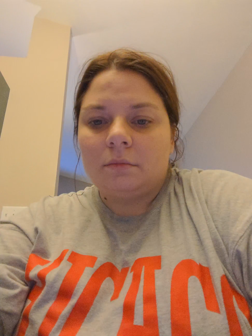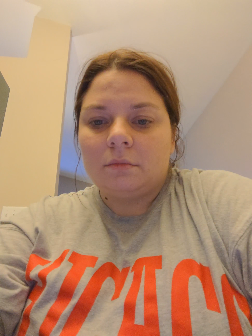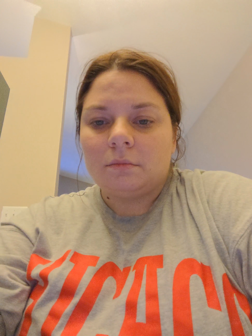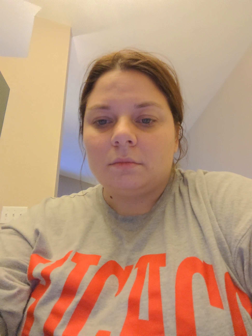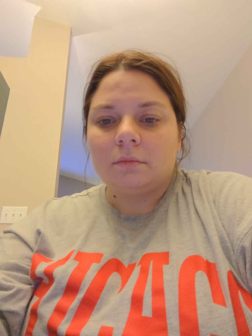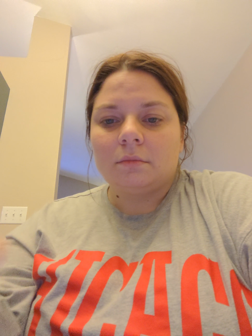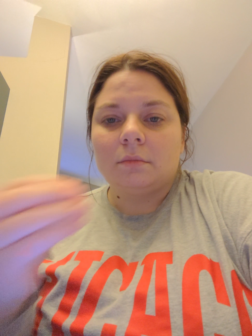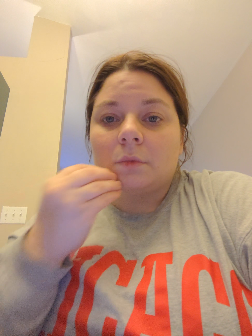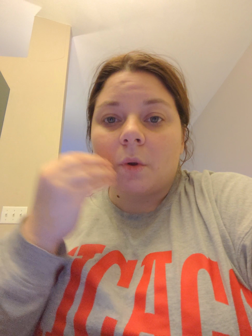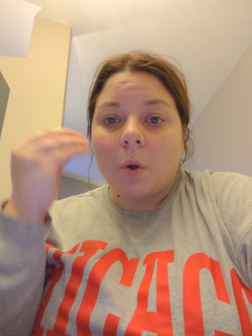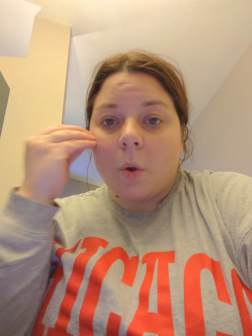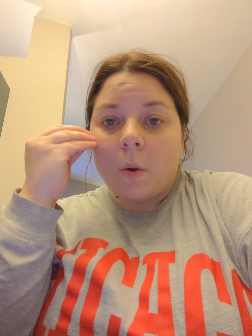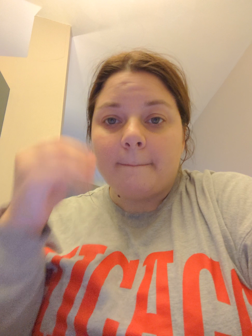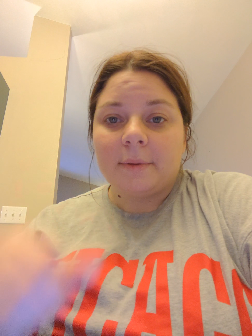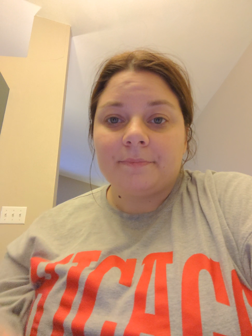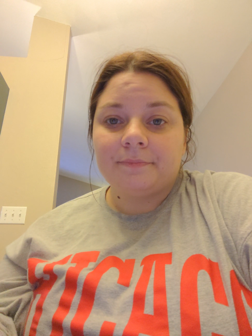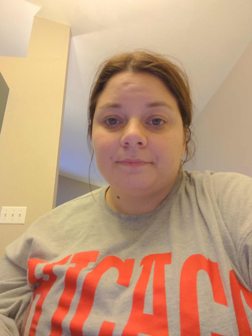home